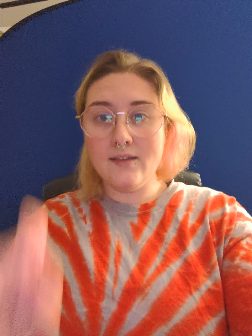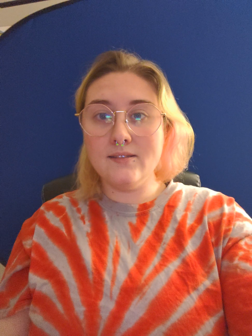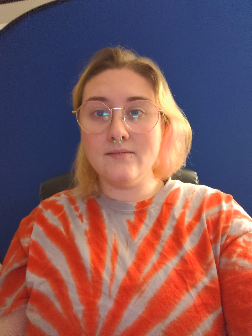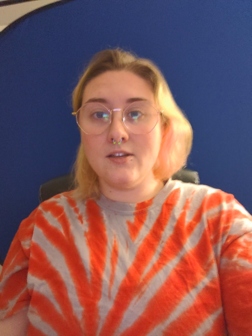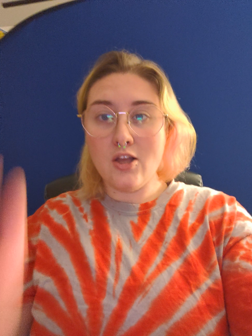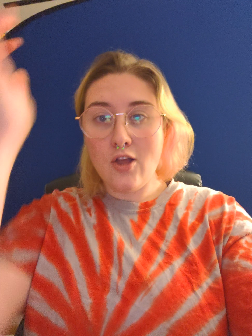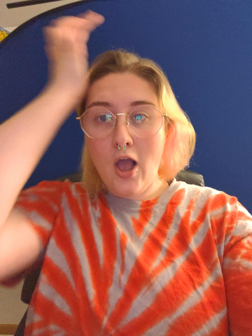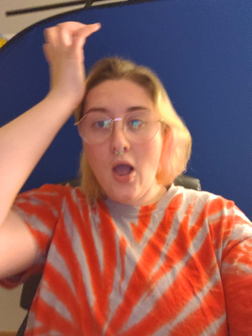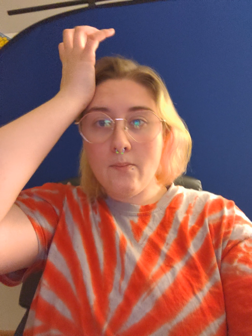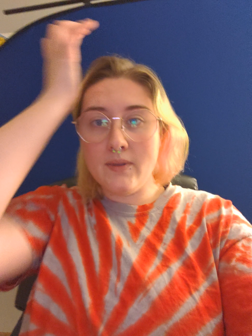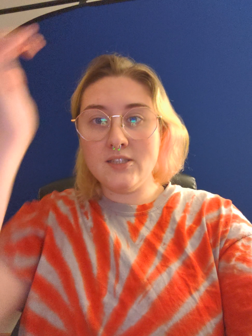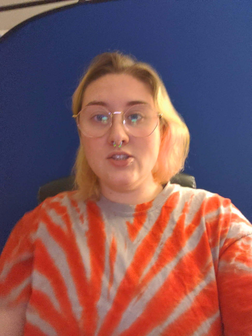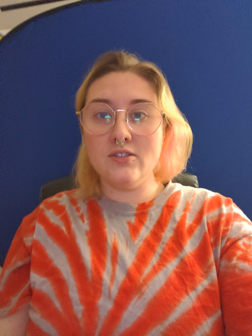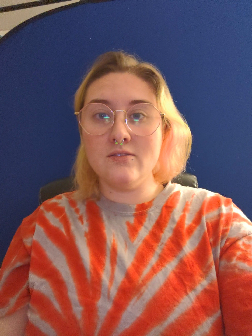garbage